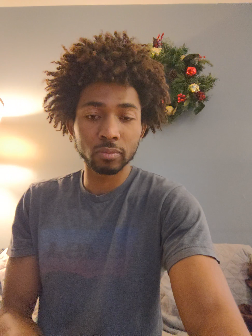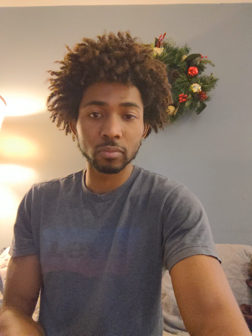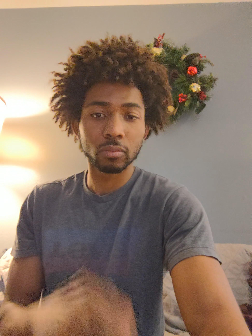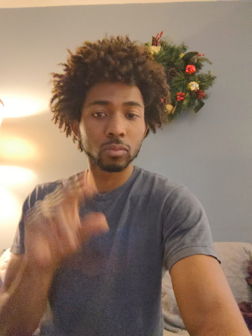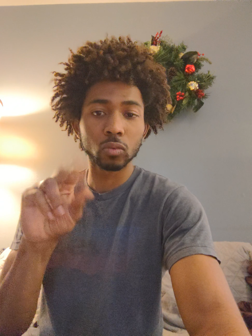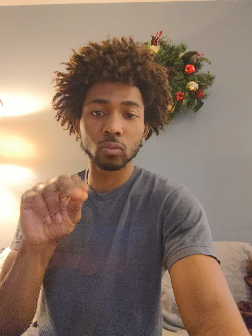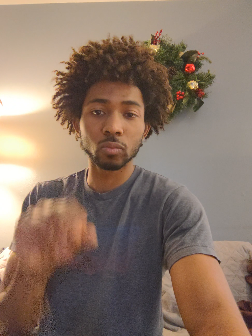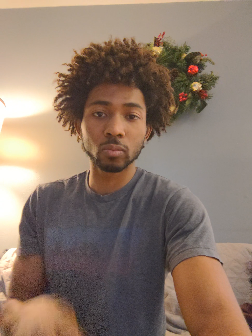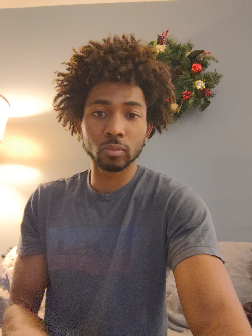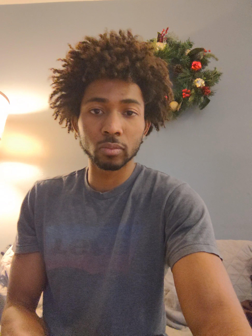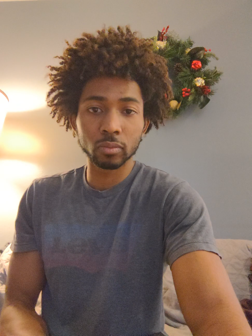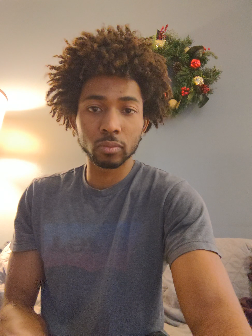no